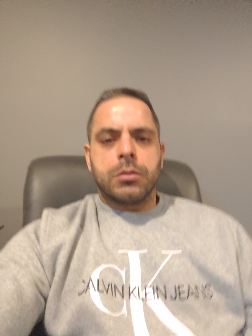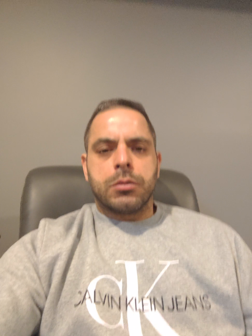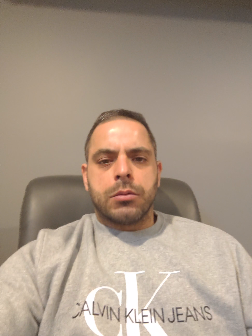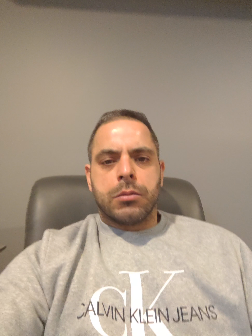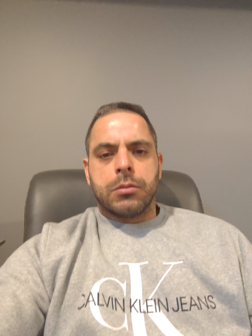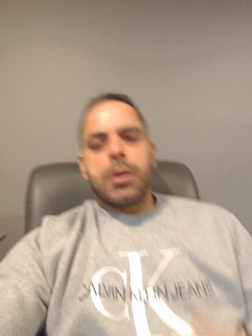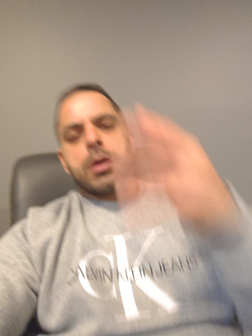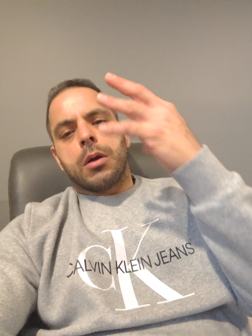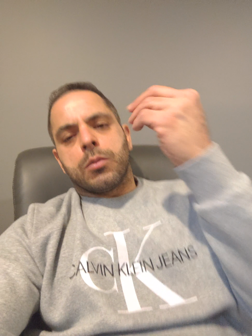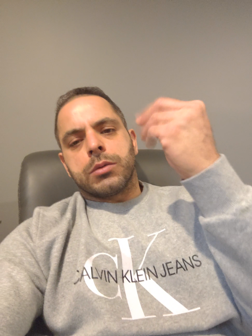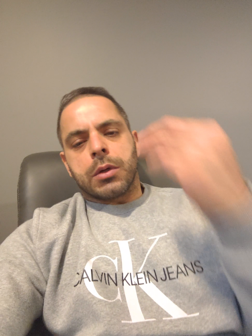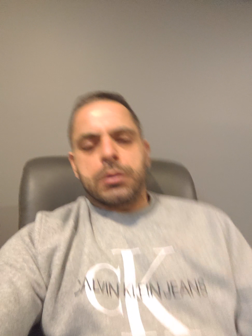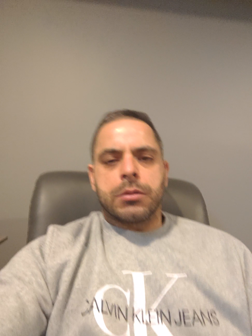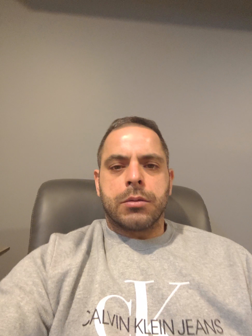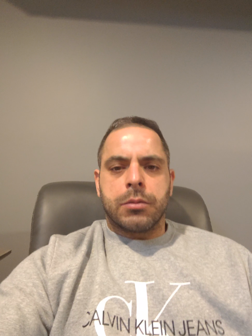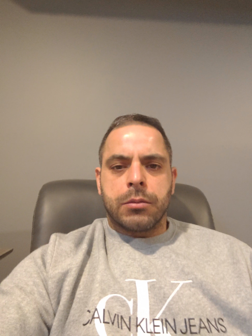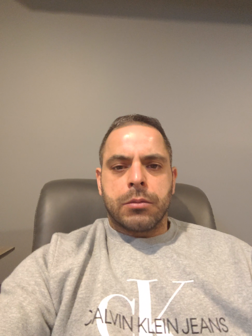outside